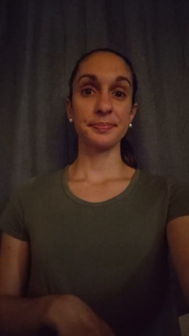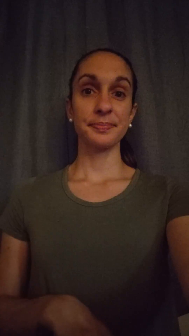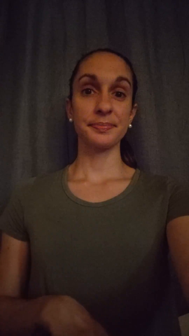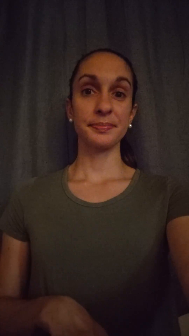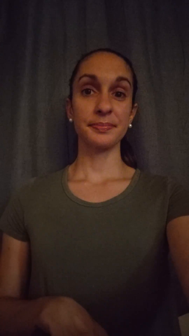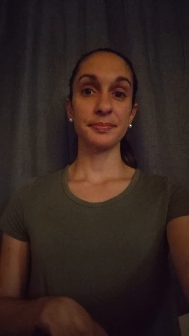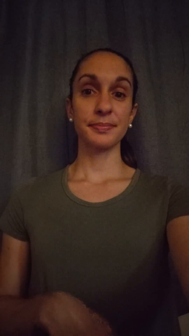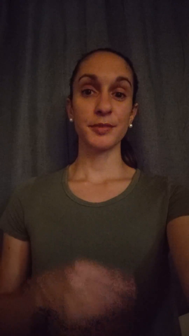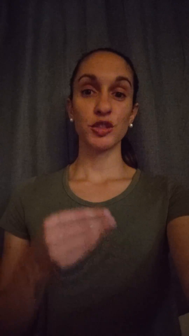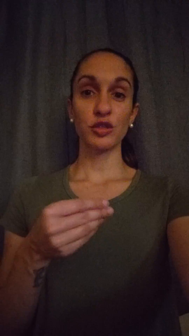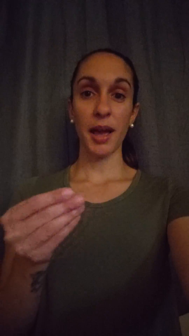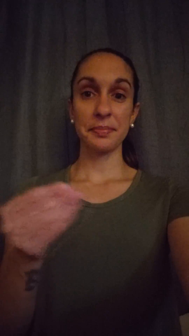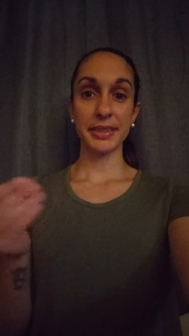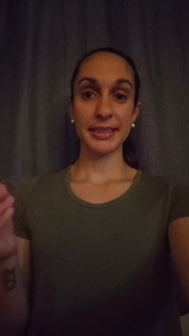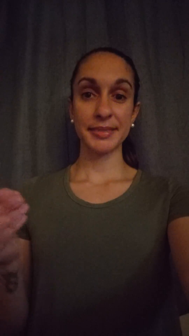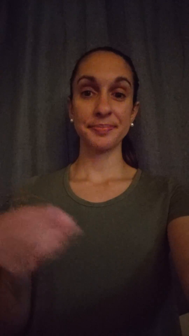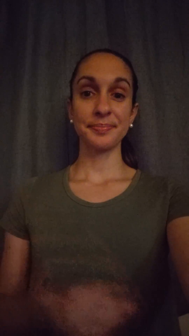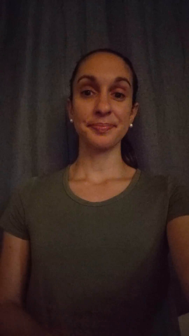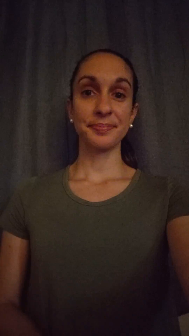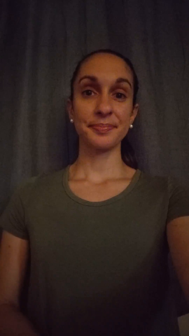shopping